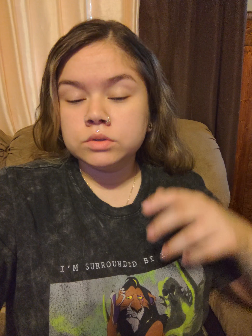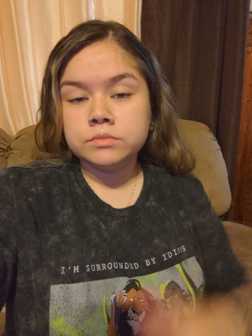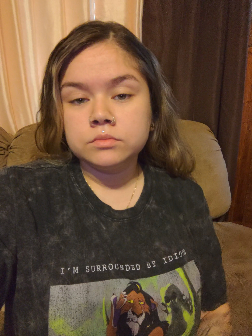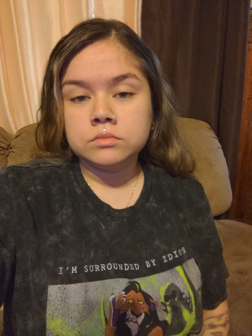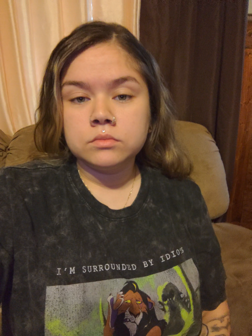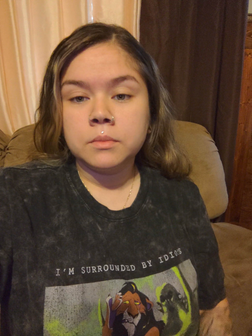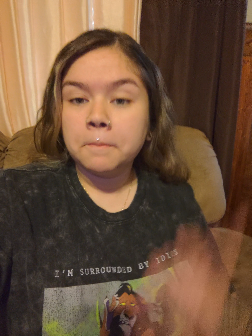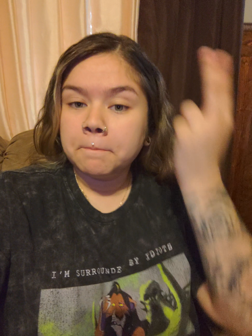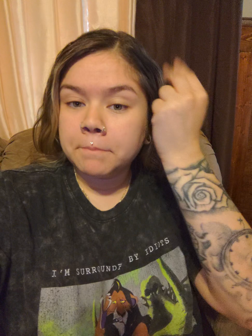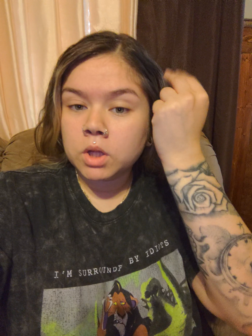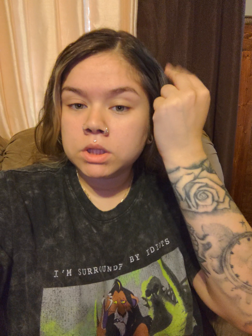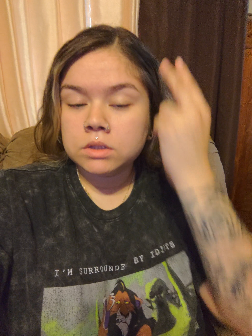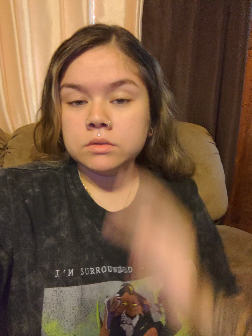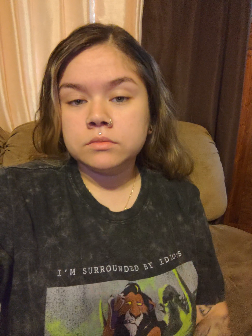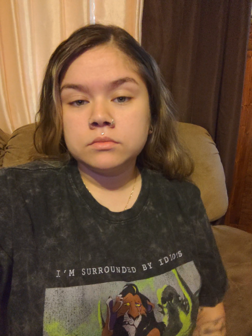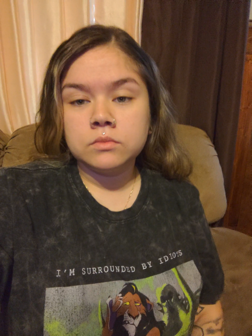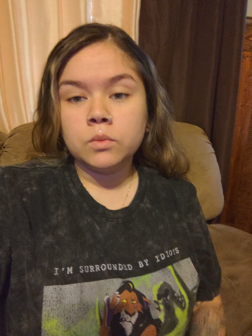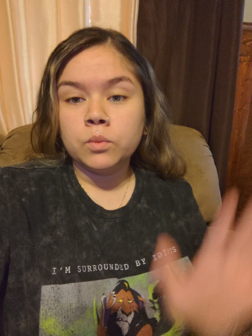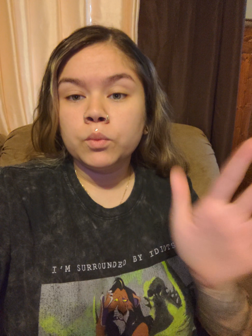bunny